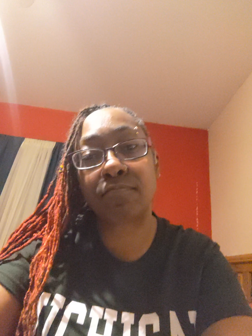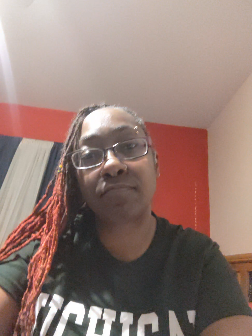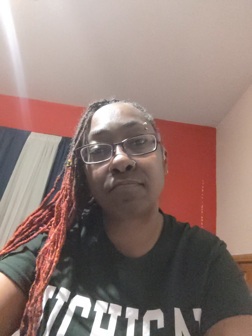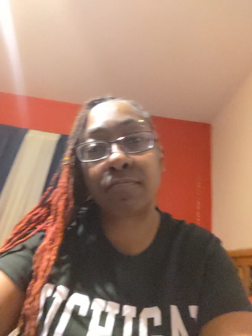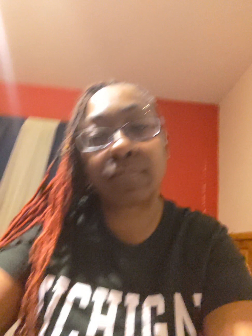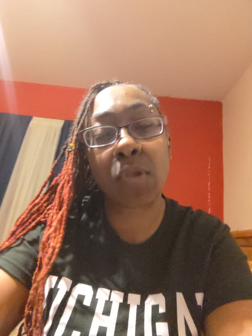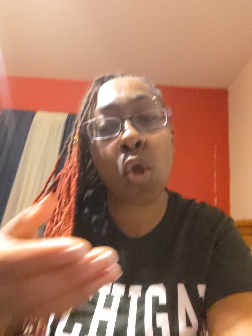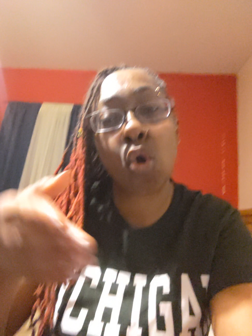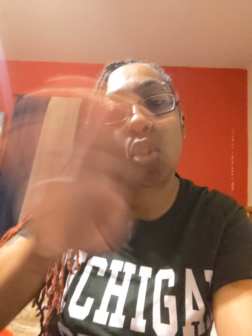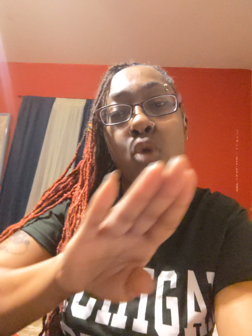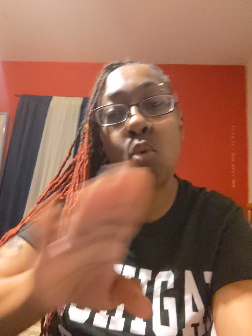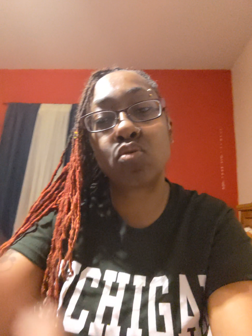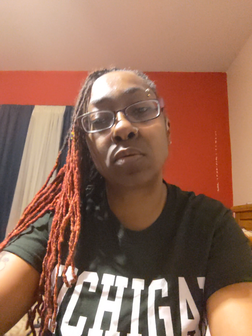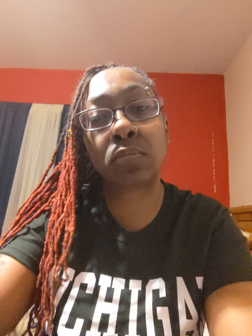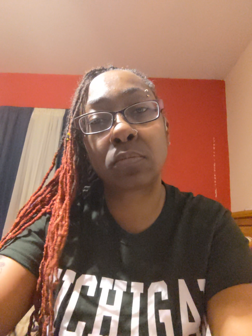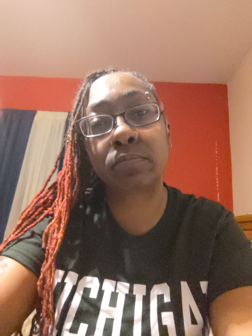close